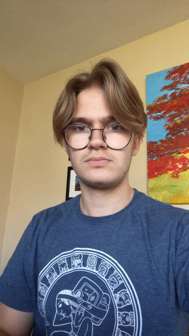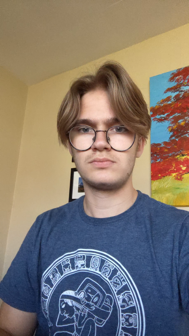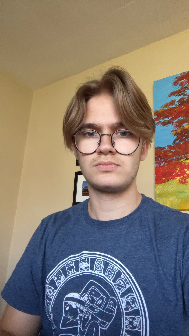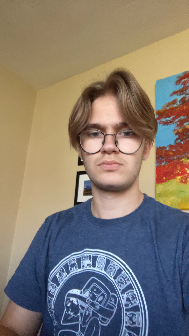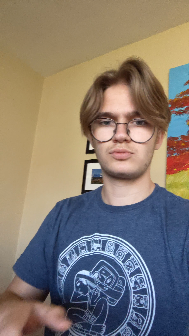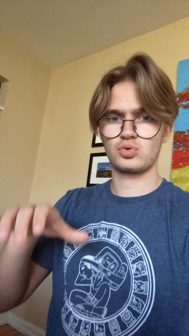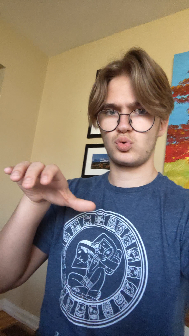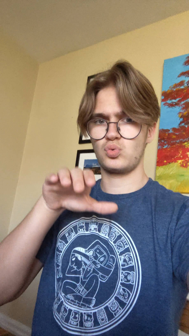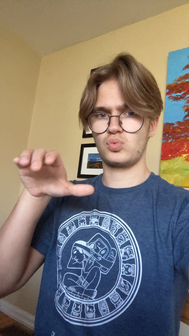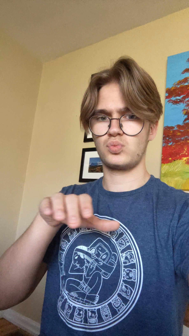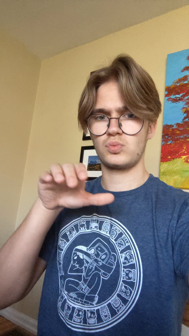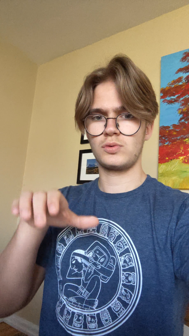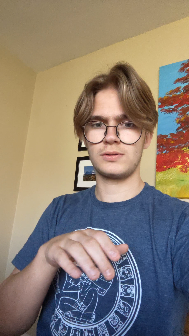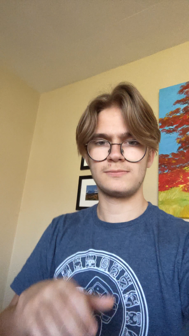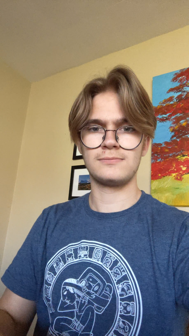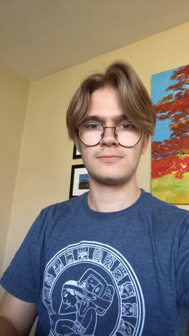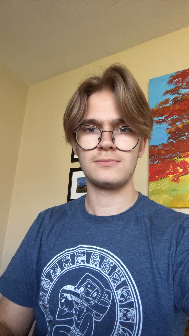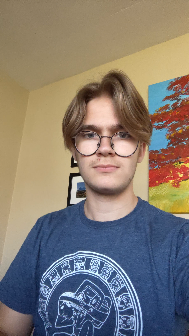does